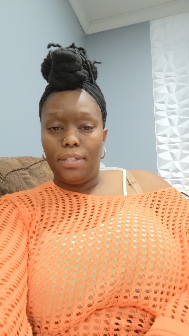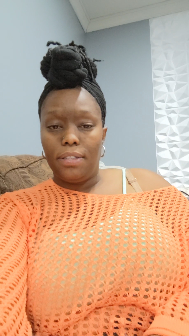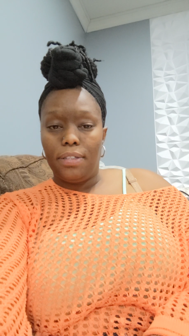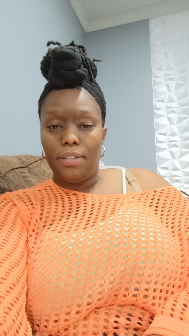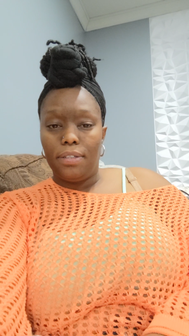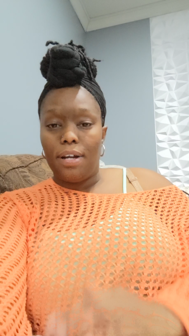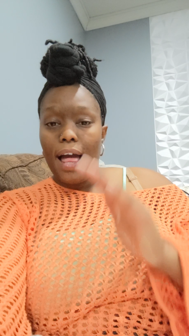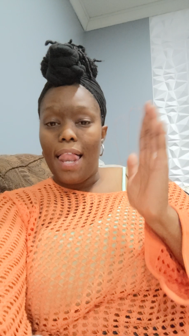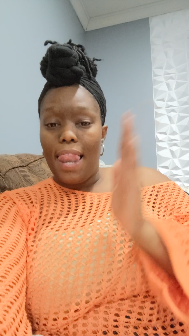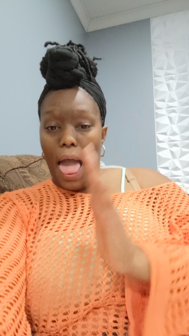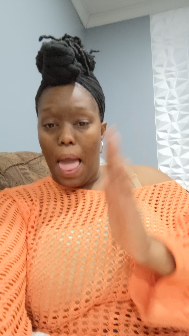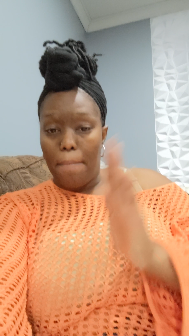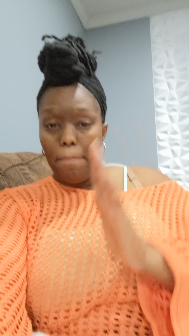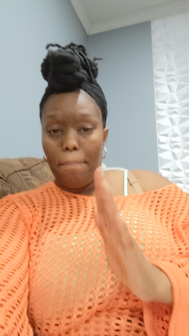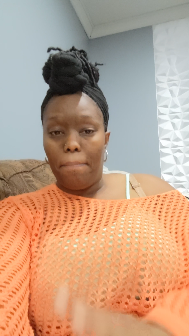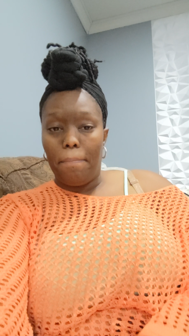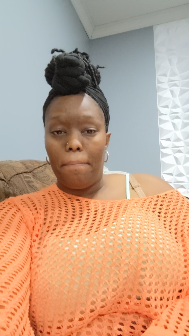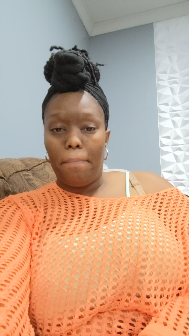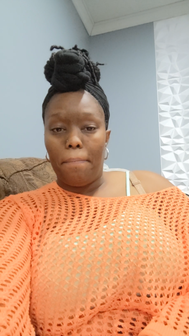clap